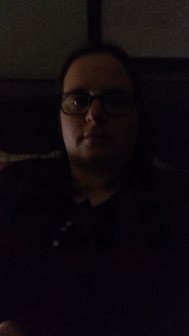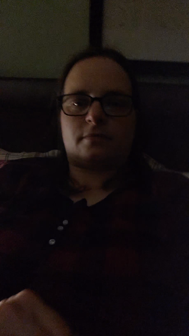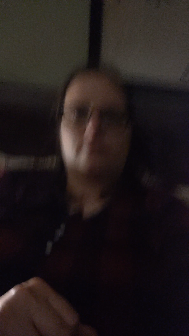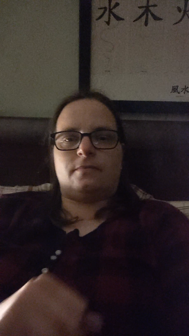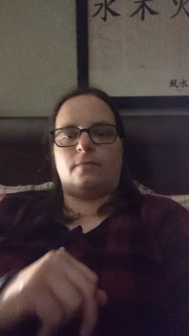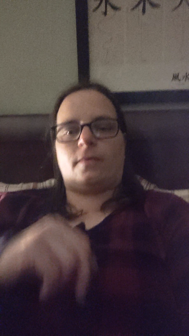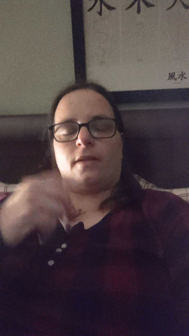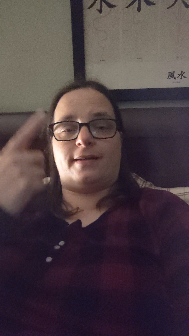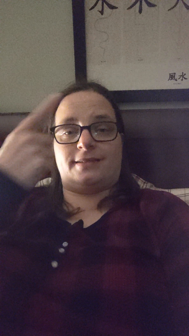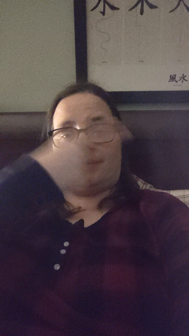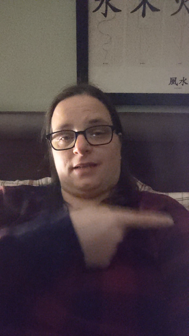day